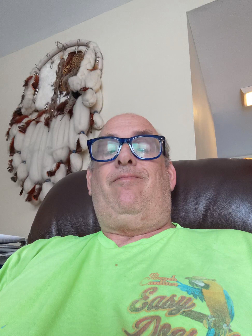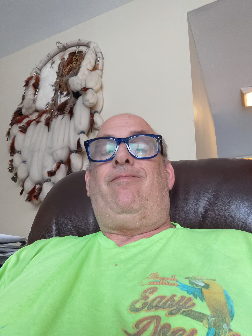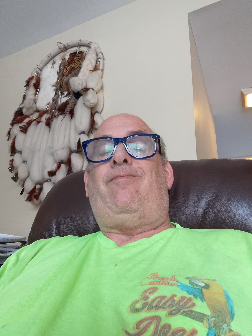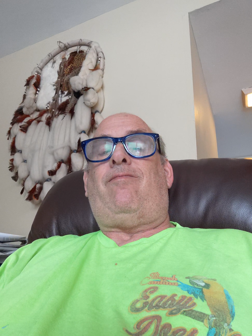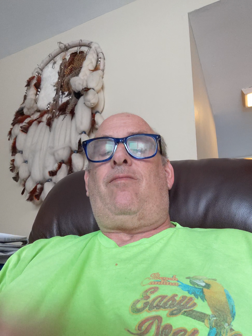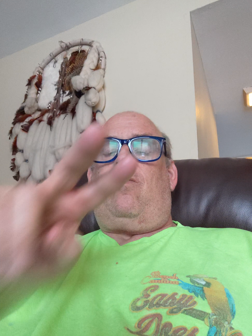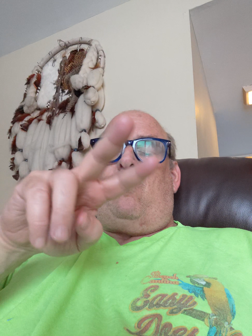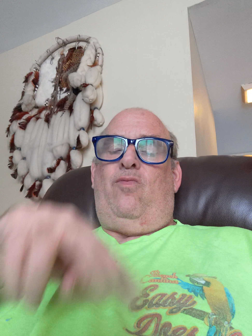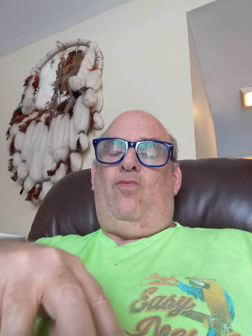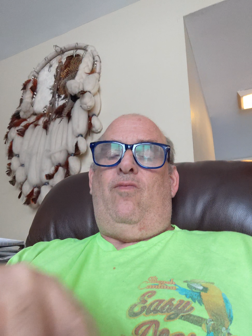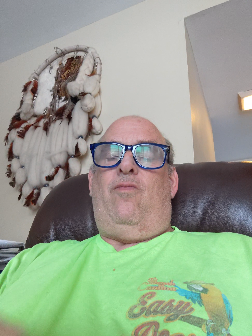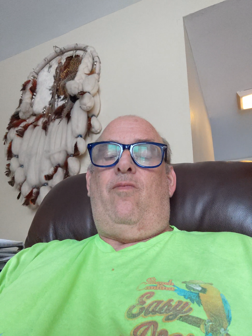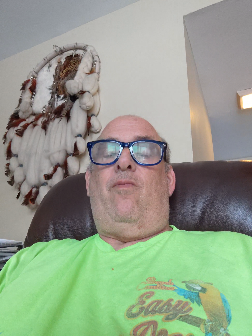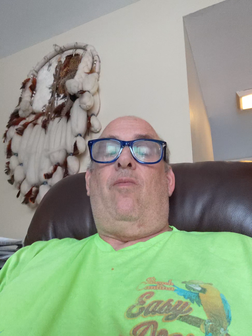read